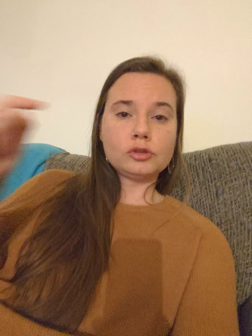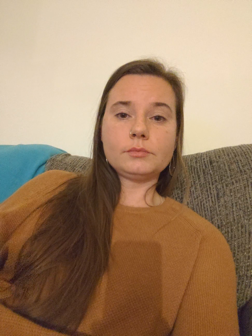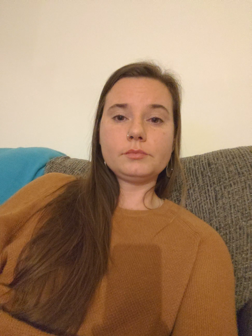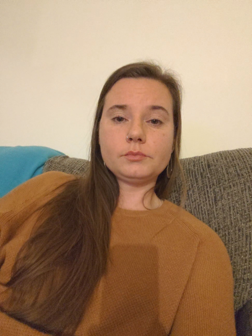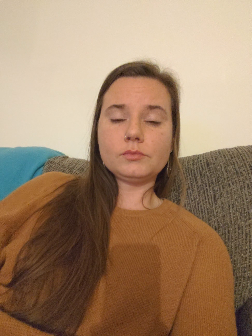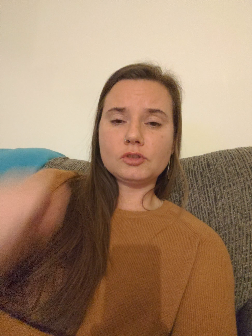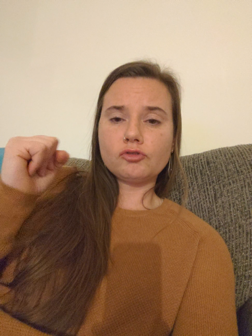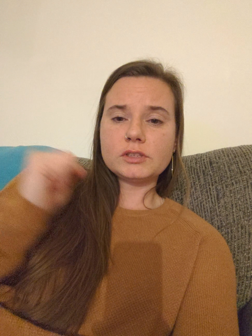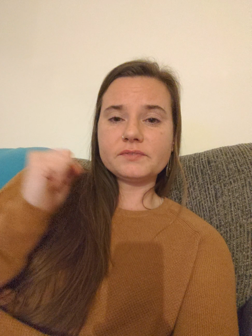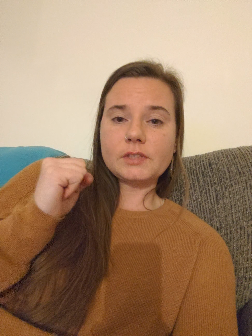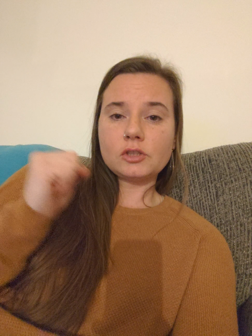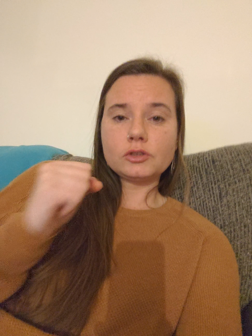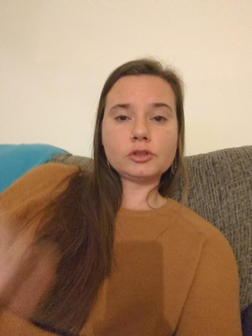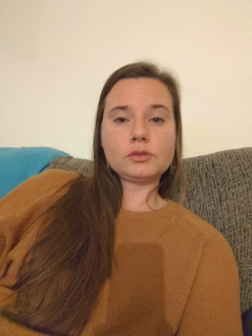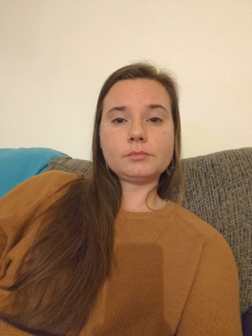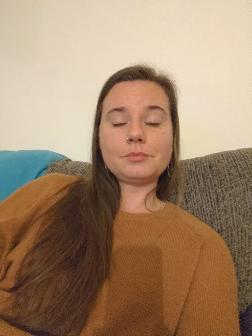refrigerator